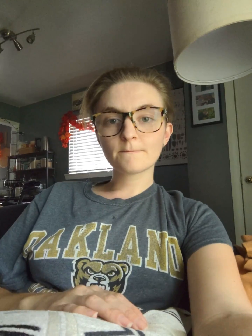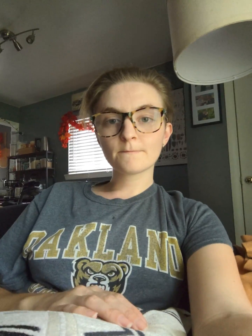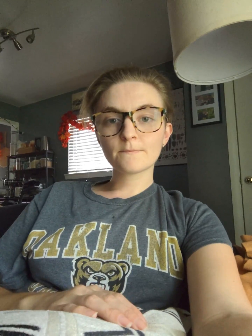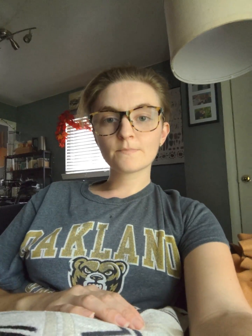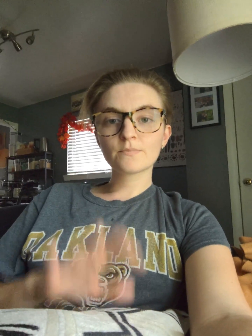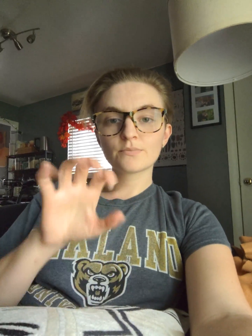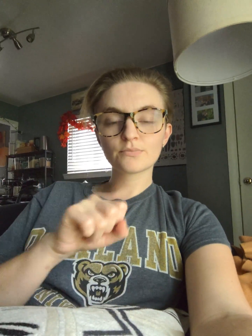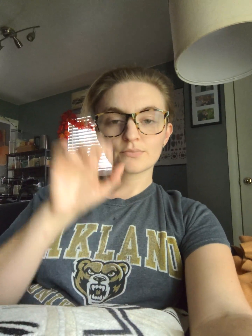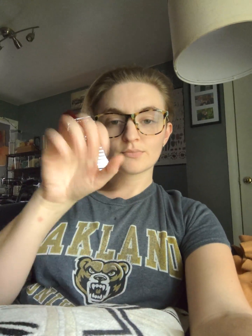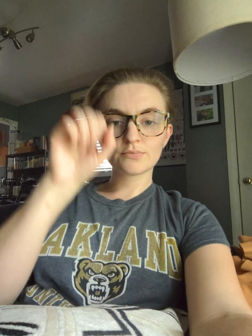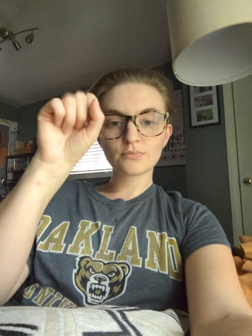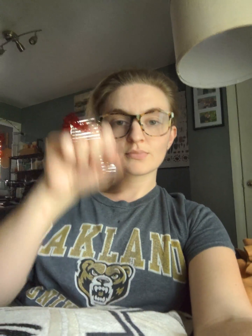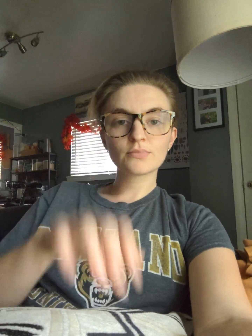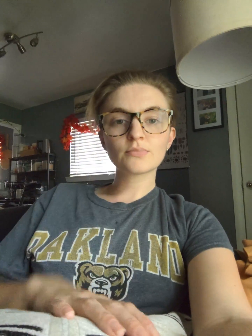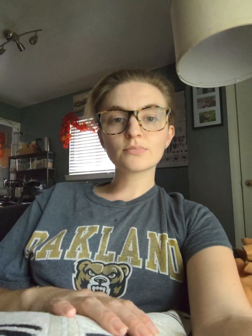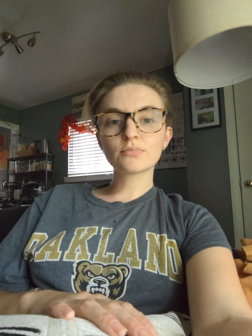ladder